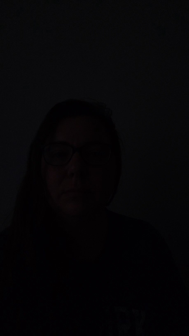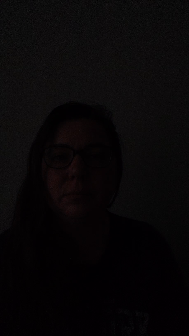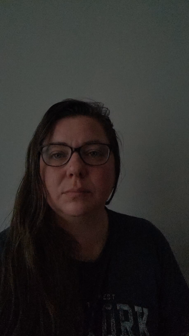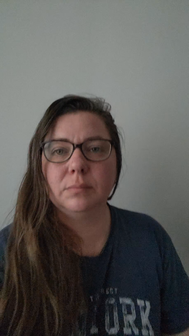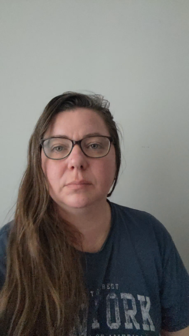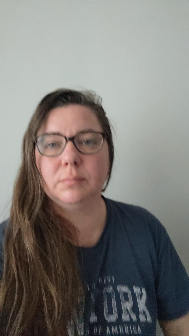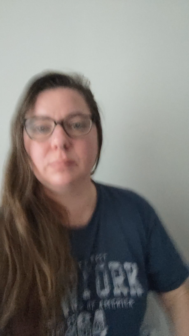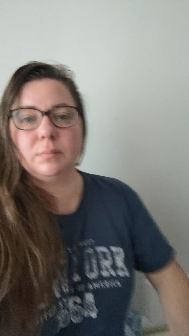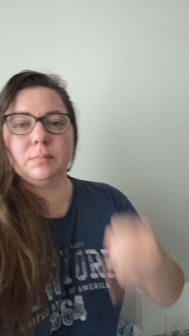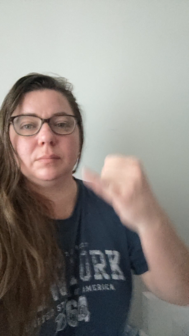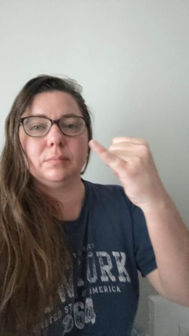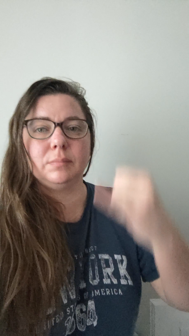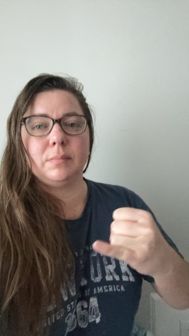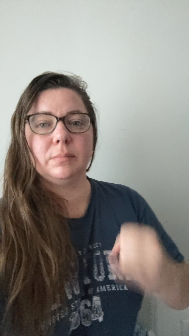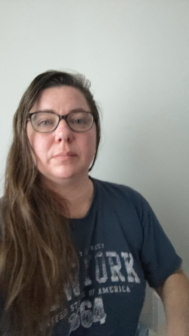last